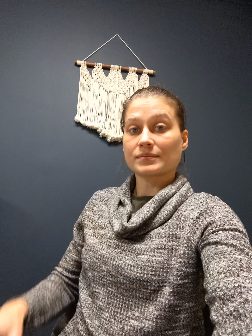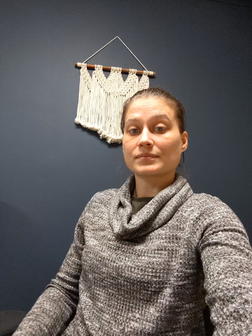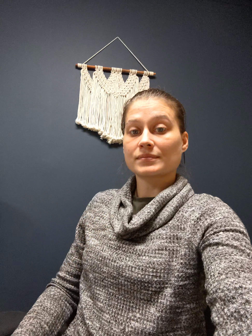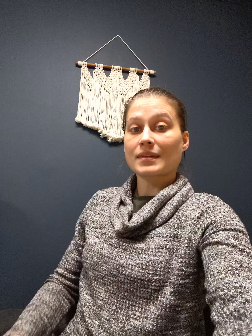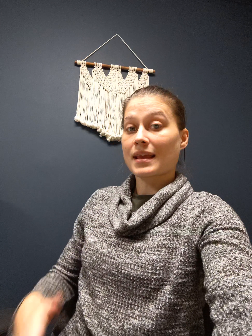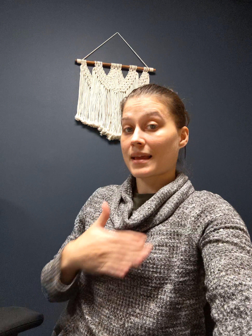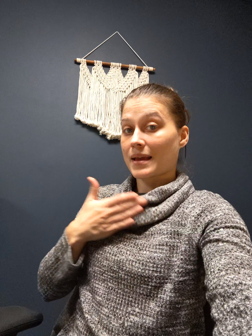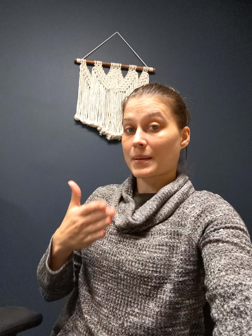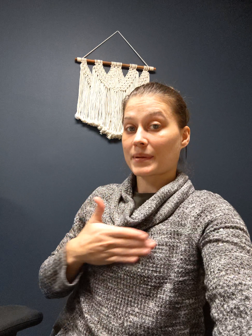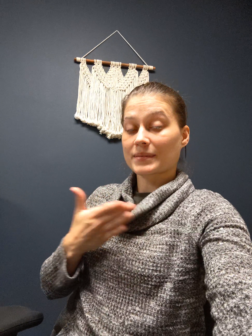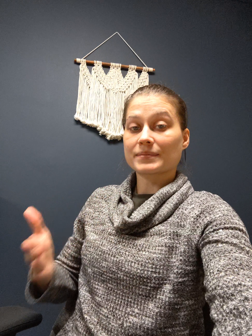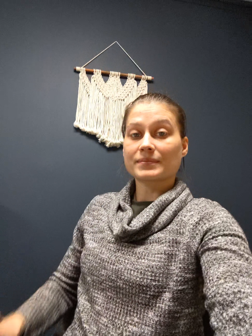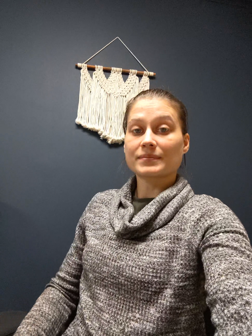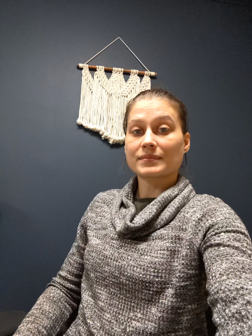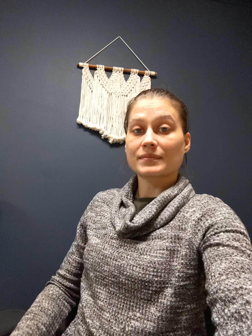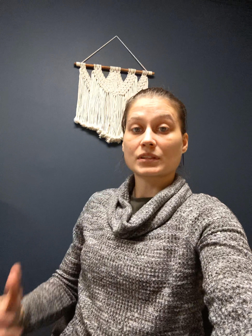happy